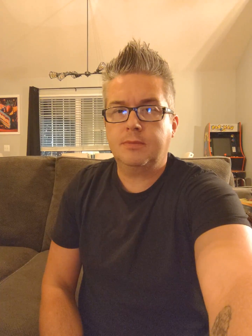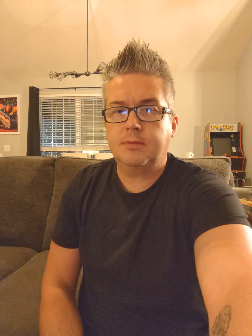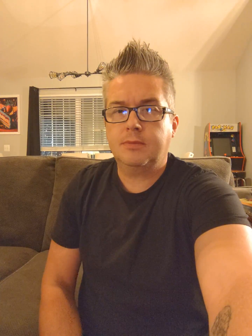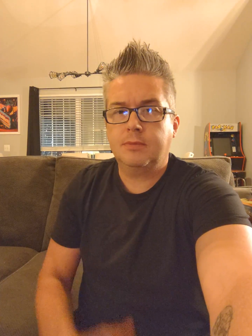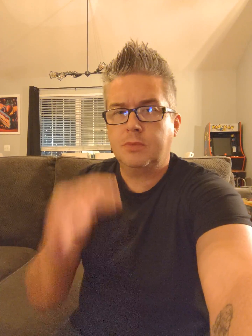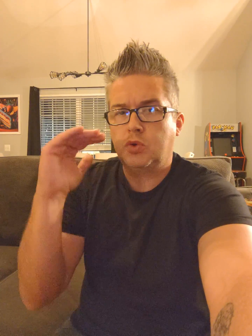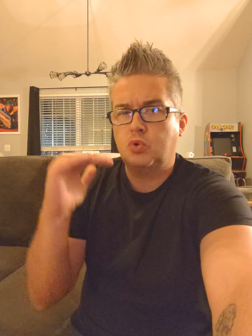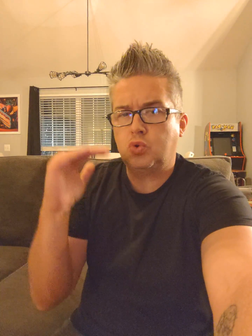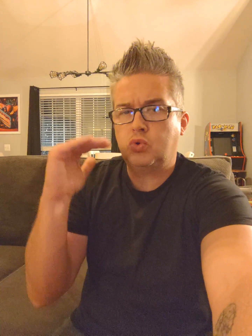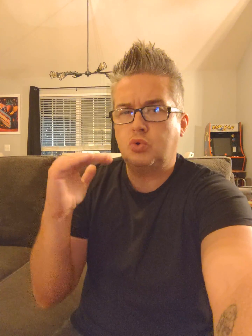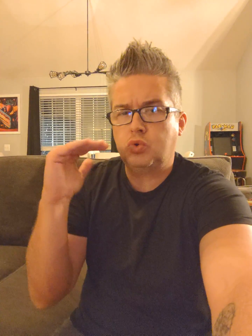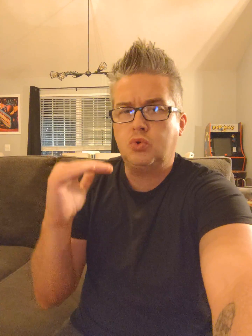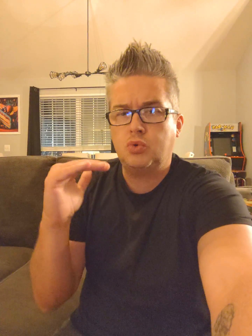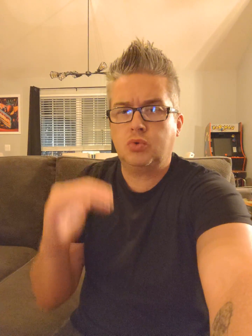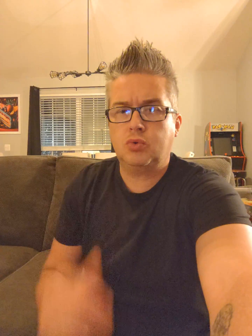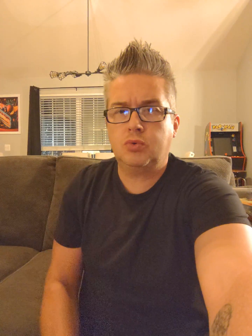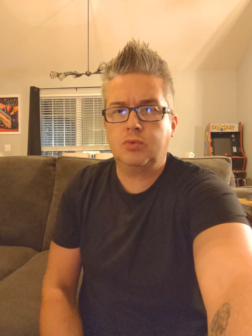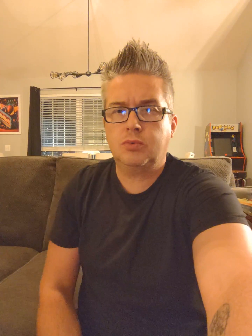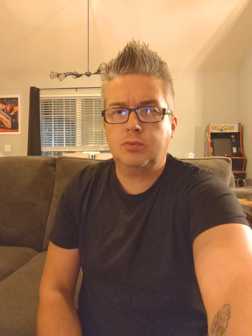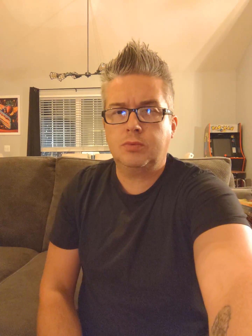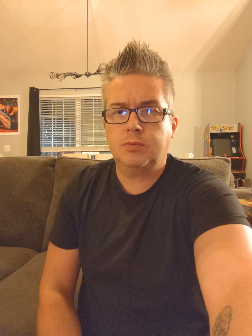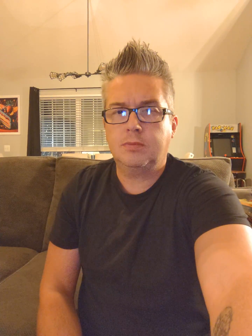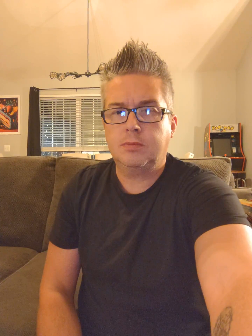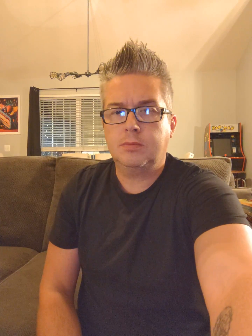short